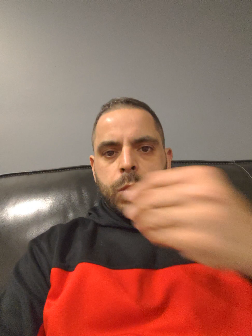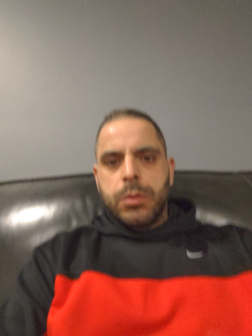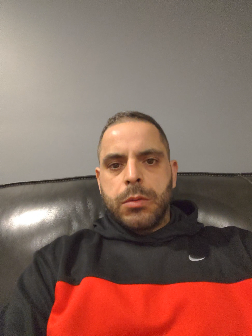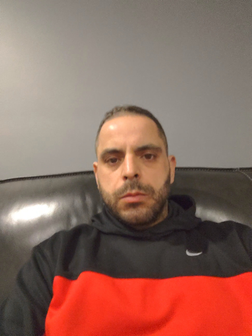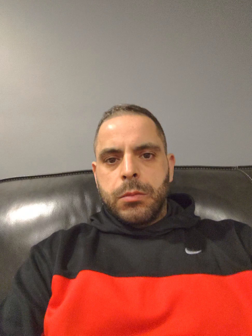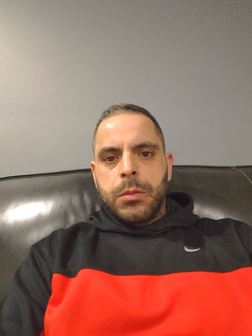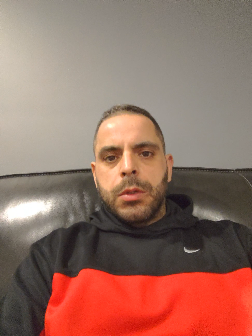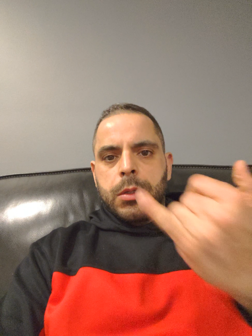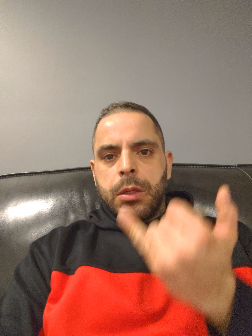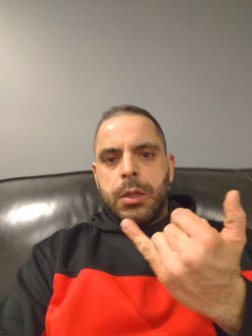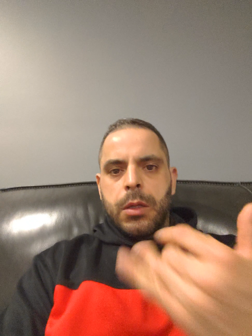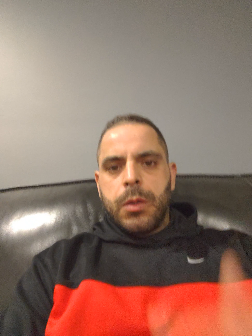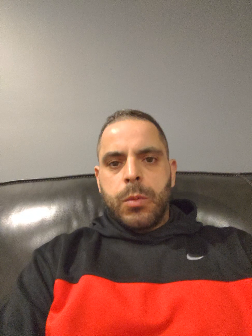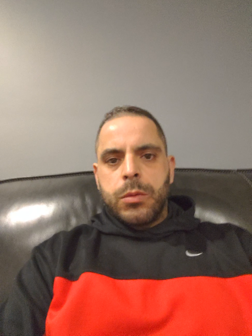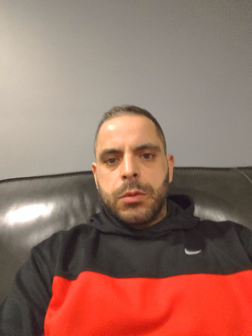now